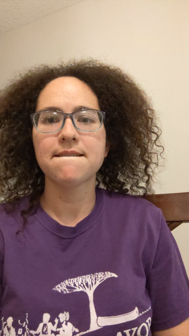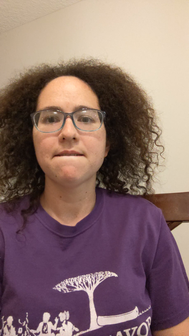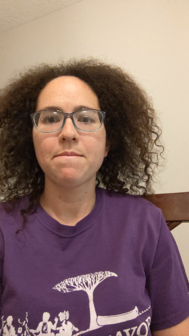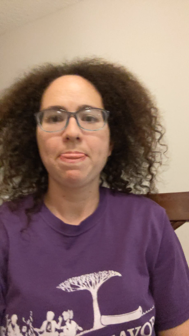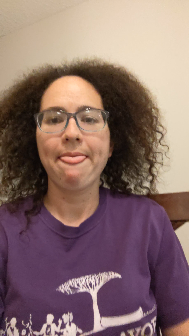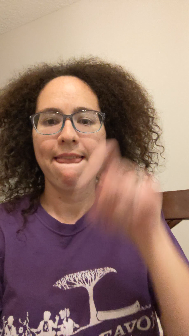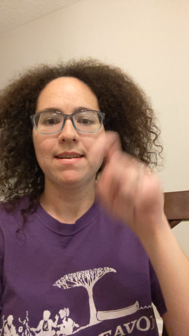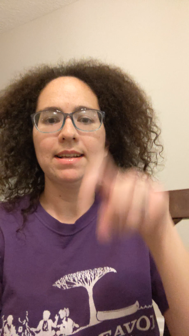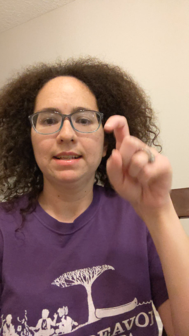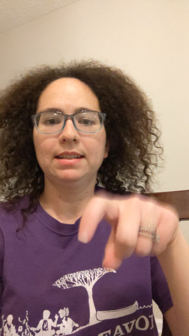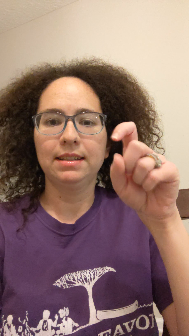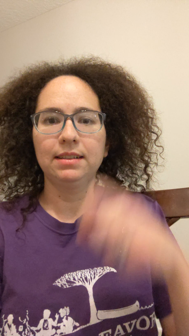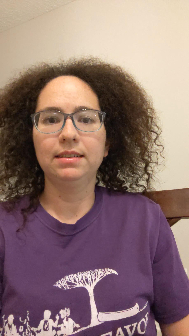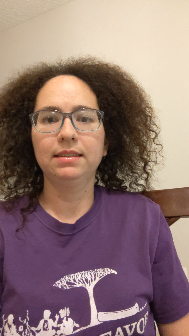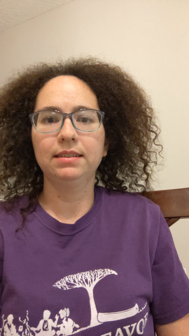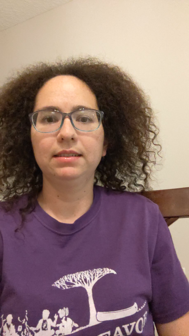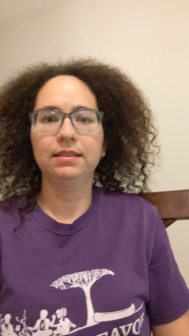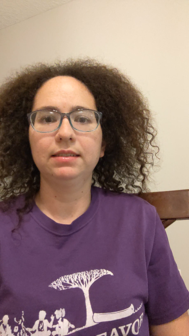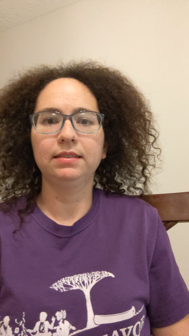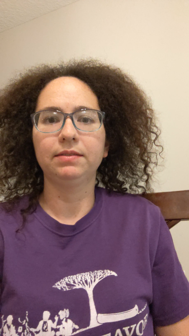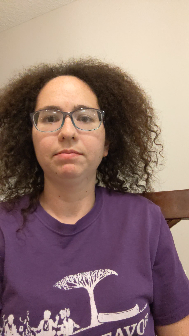need